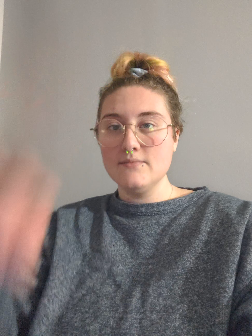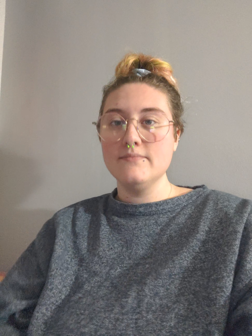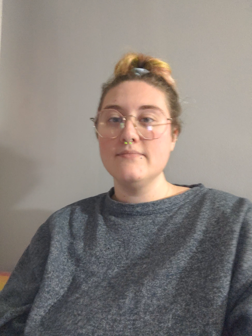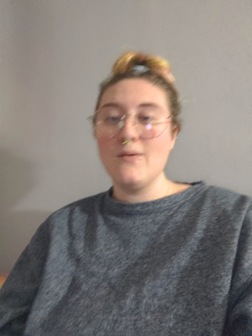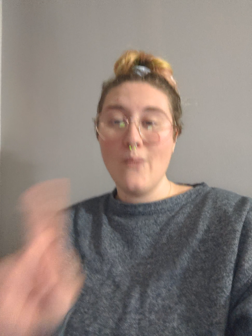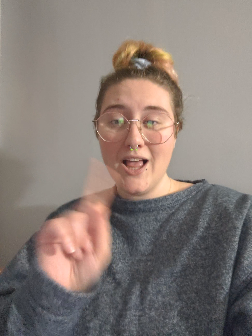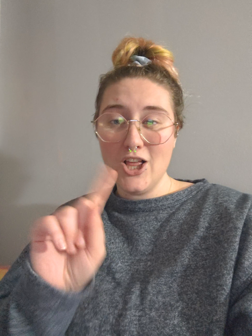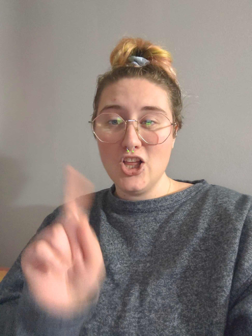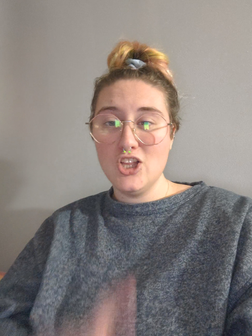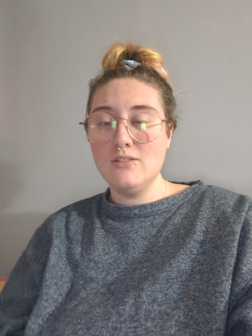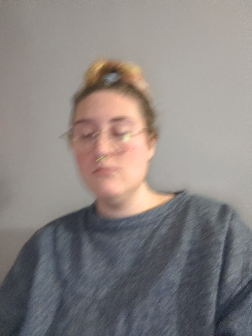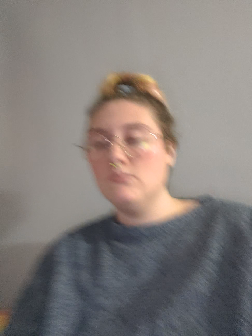where